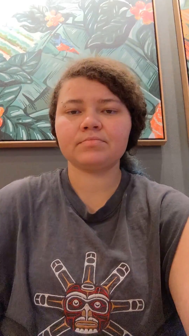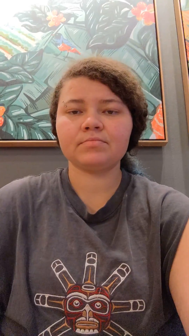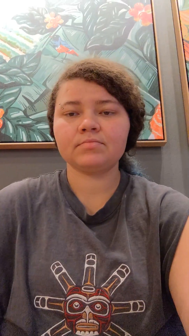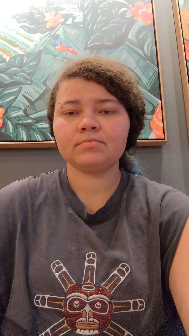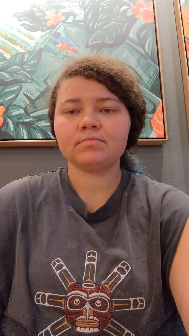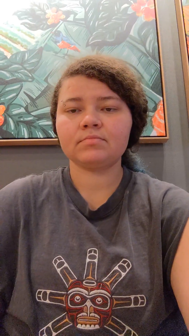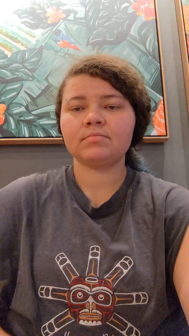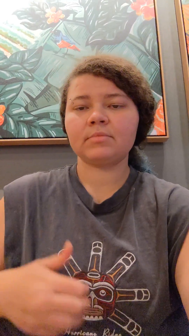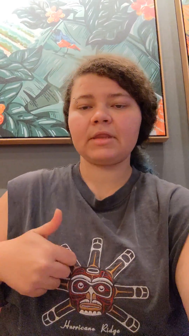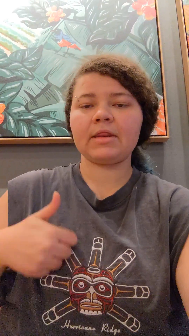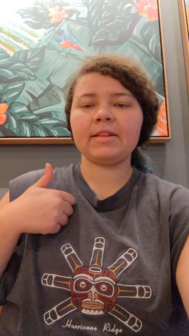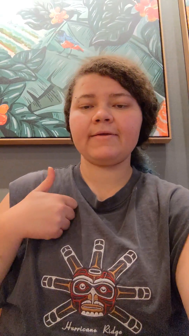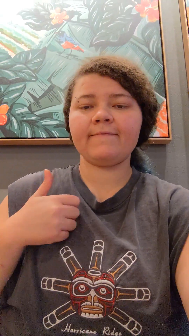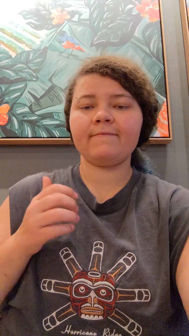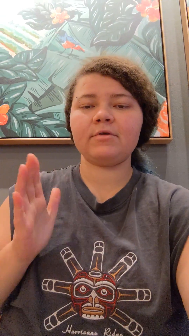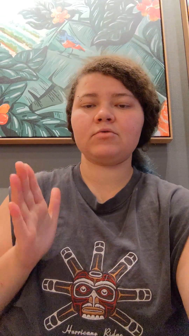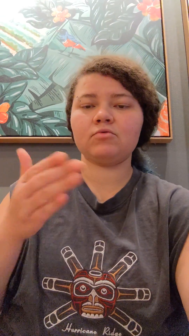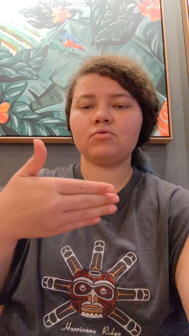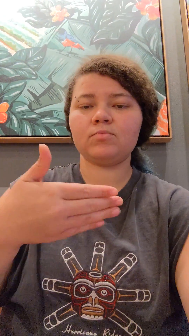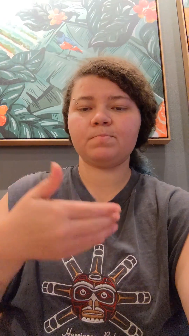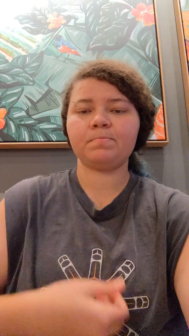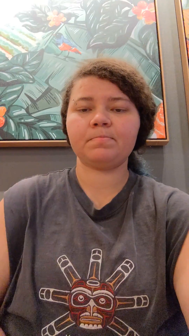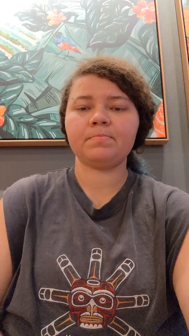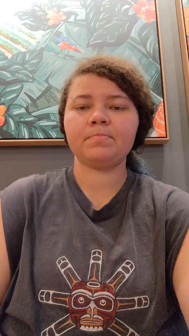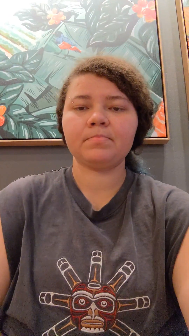living room